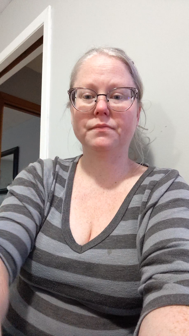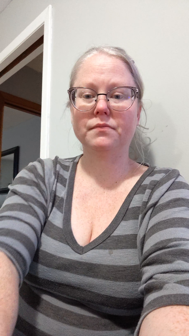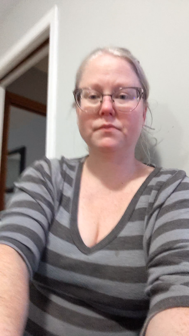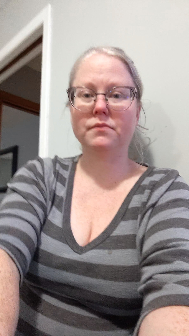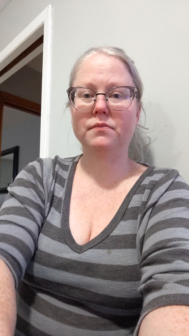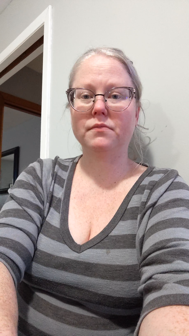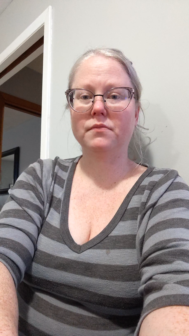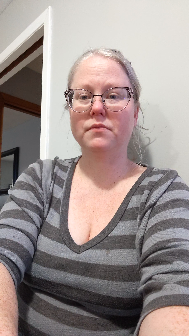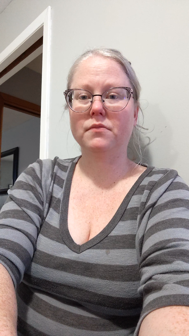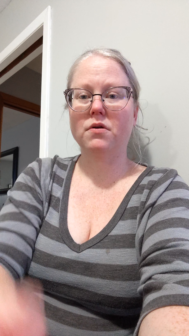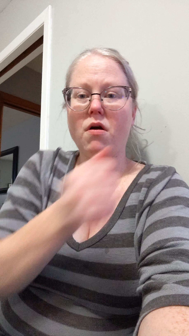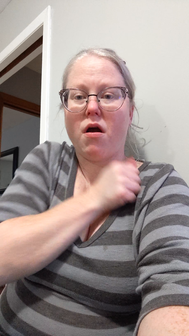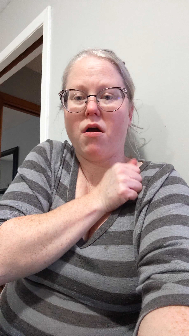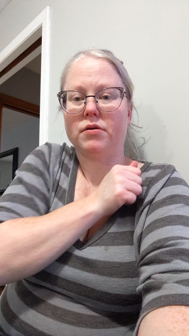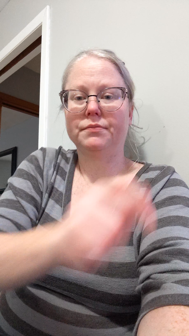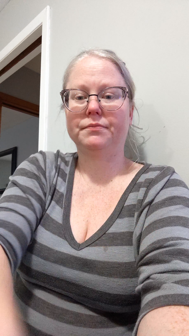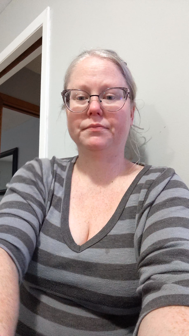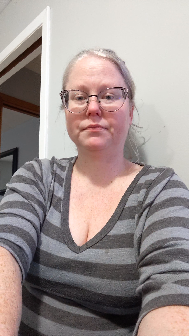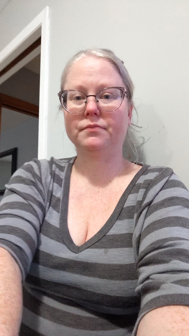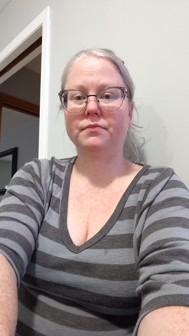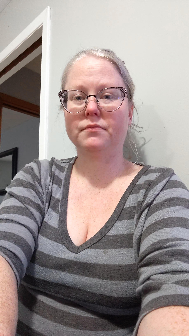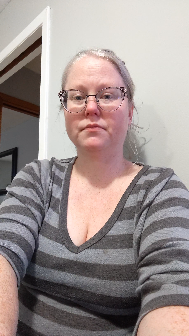hug